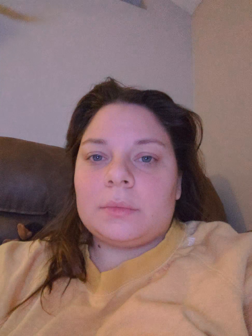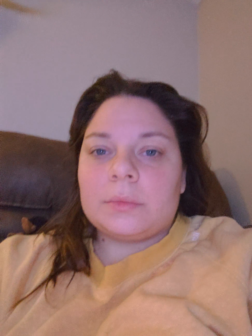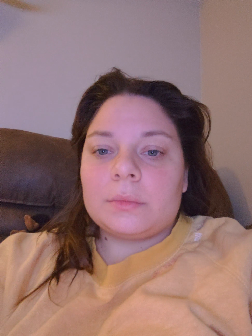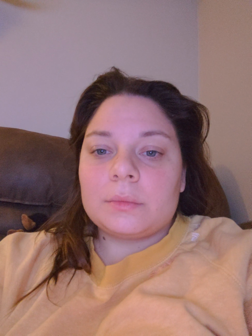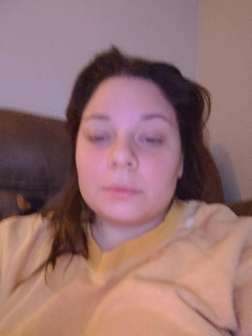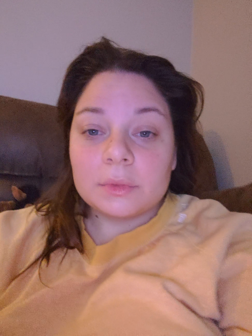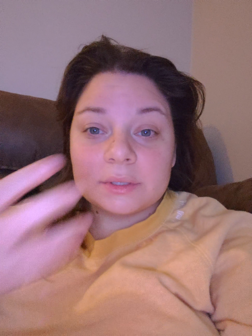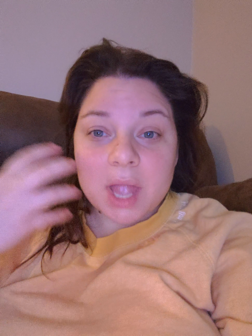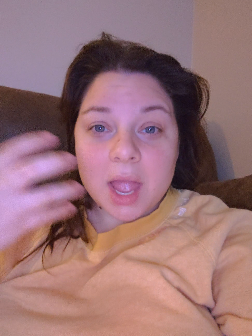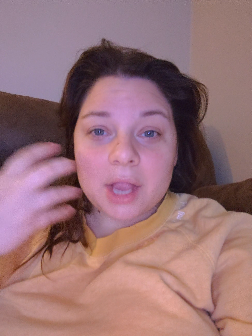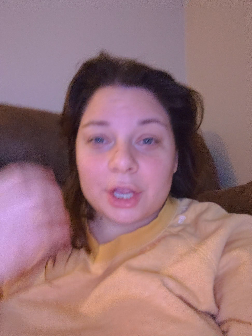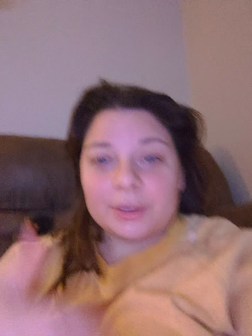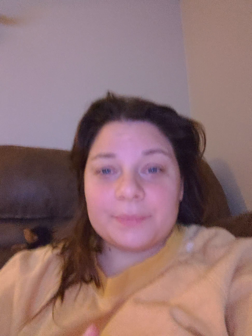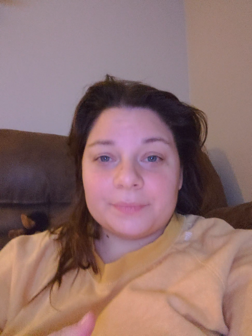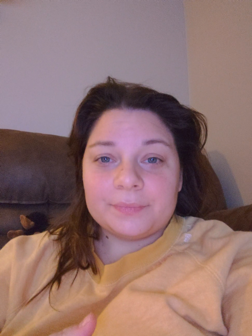tiger